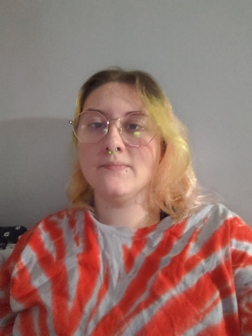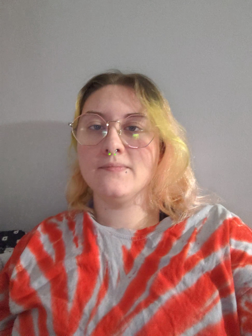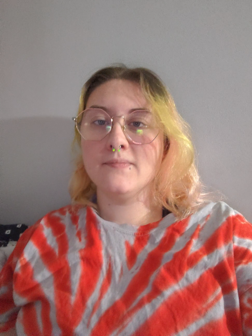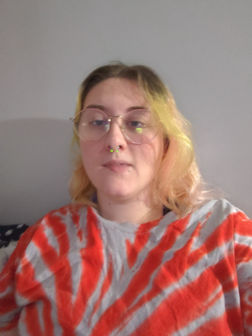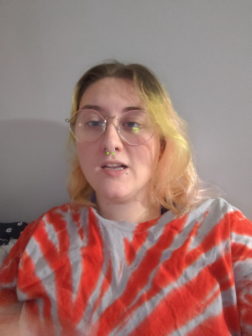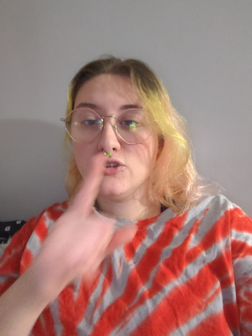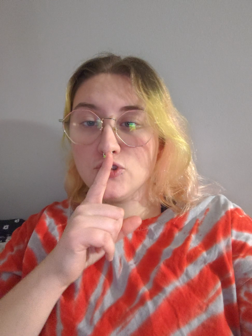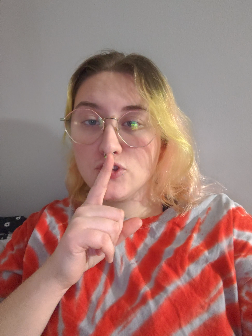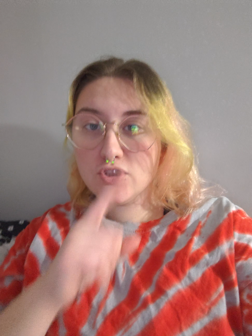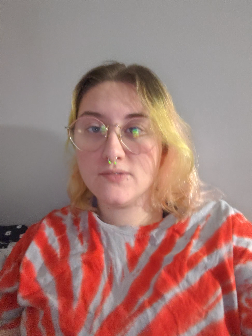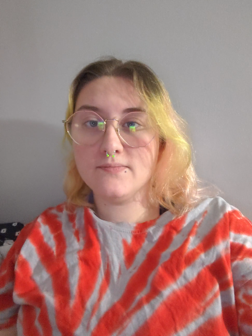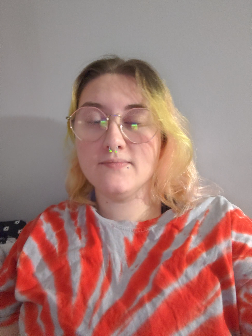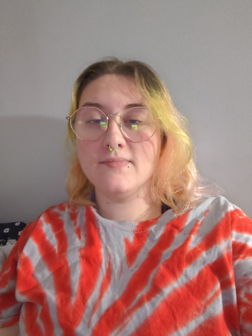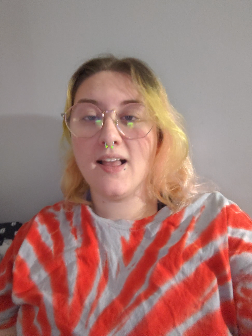shhh